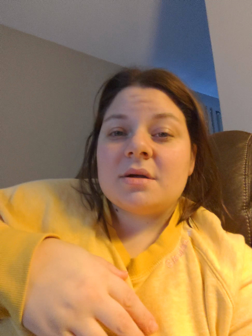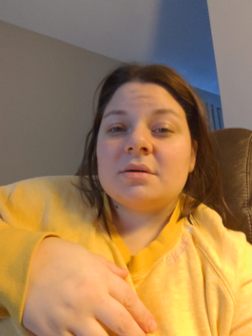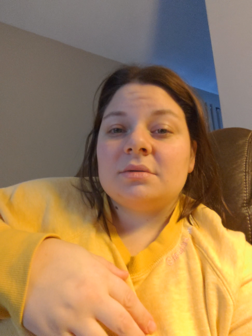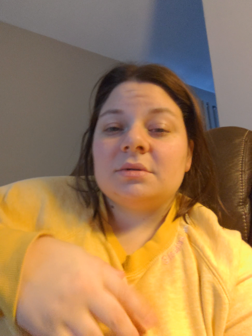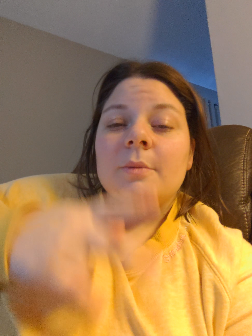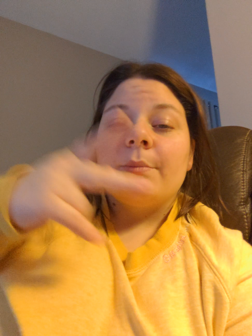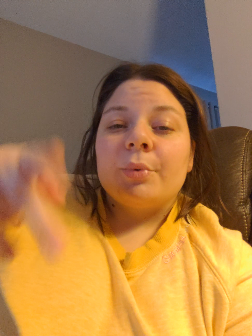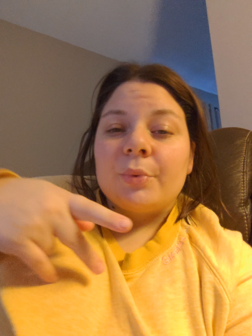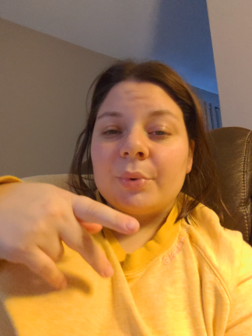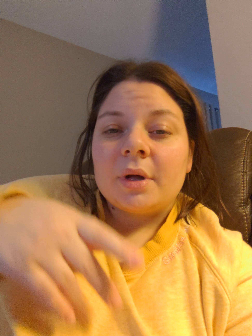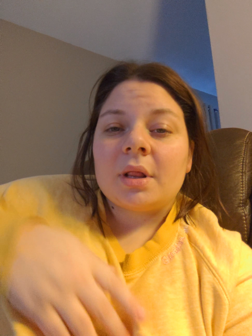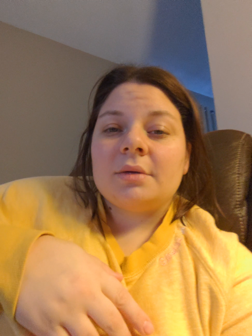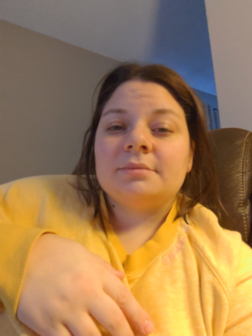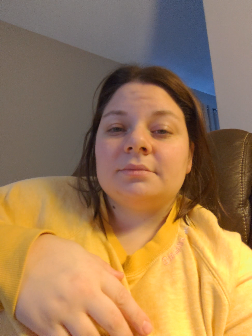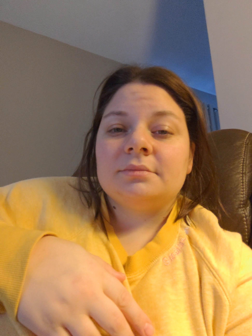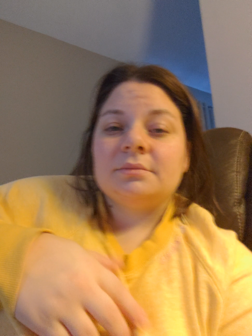pool